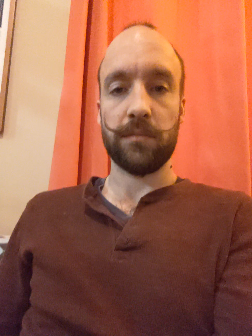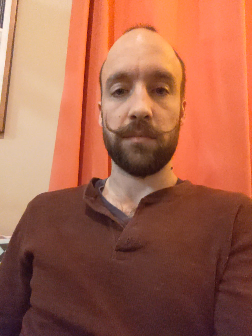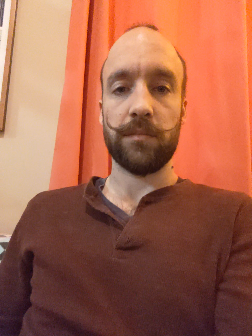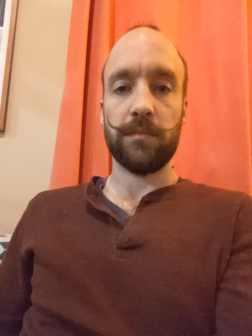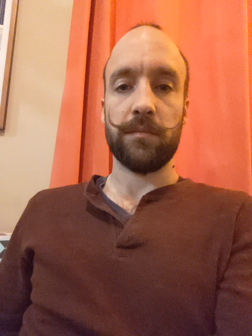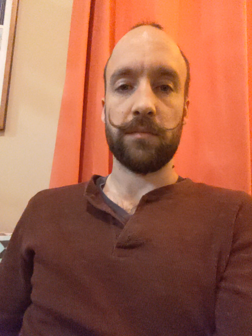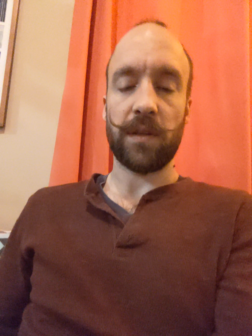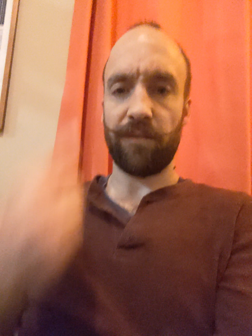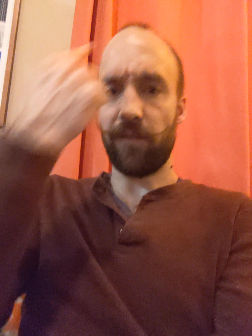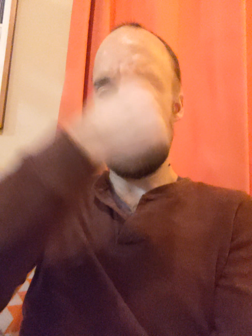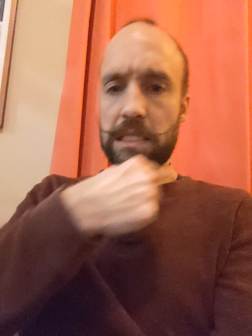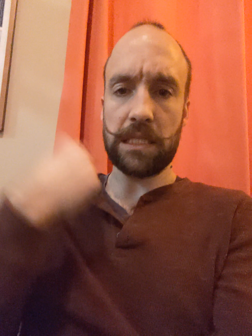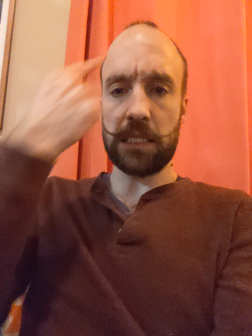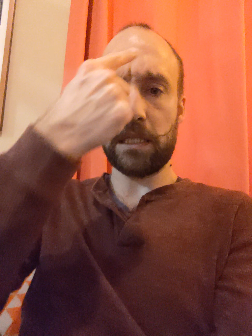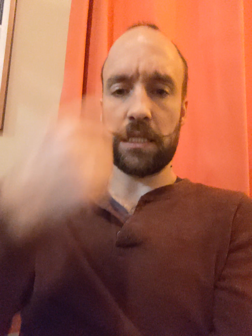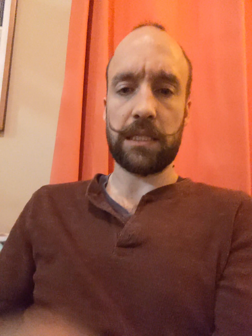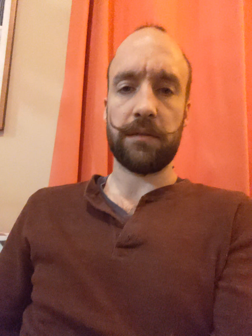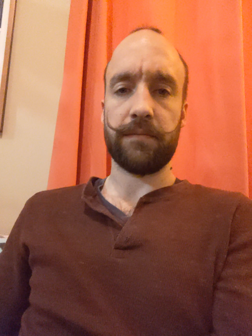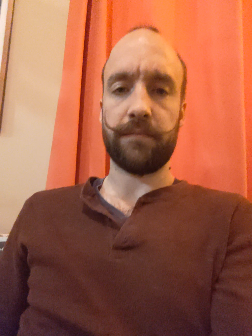face